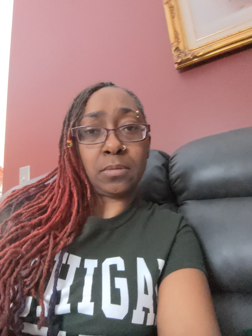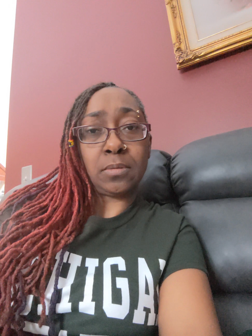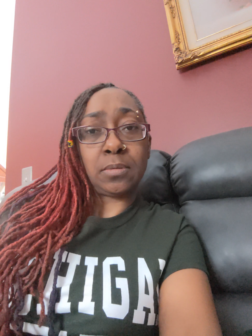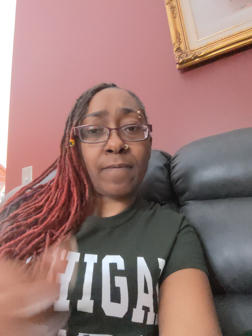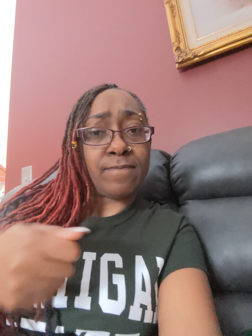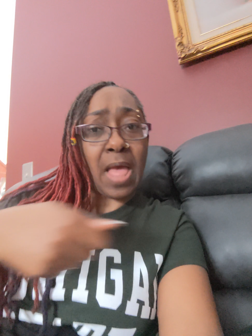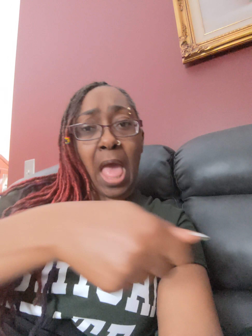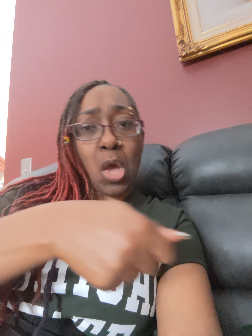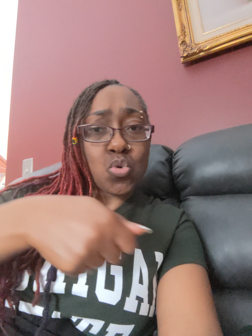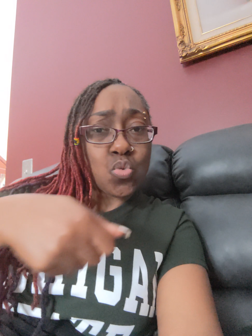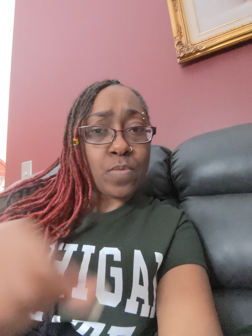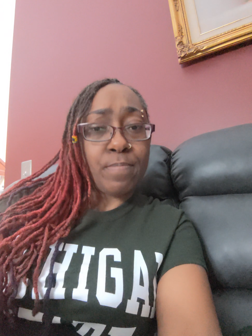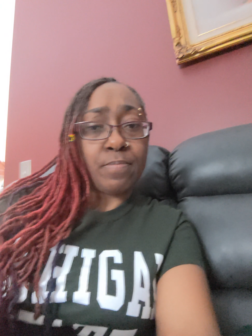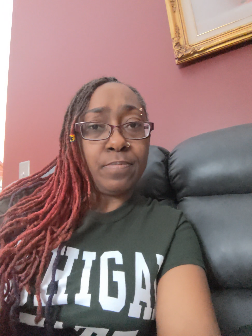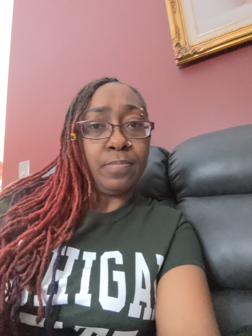vacuum